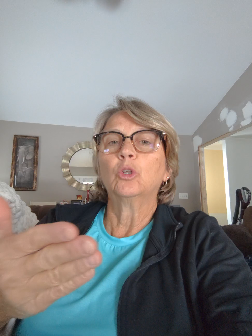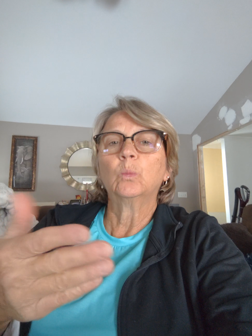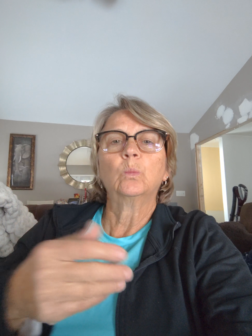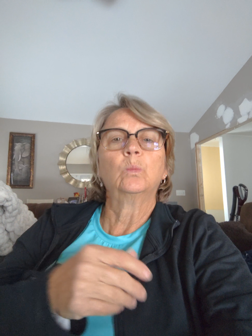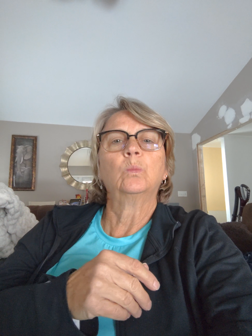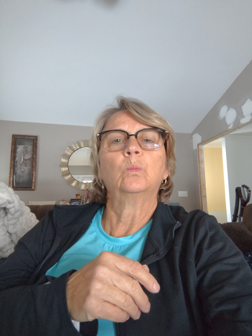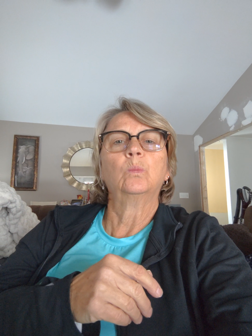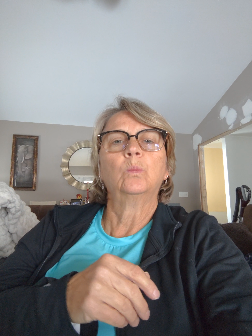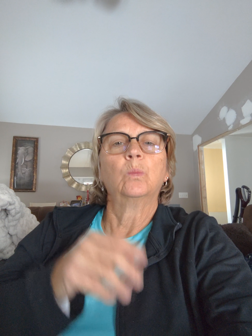thank you